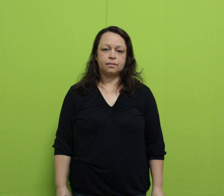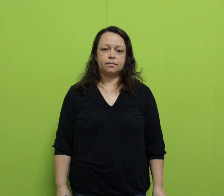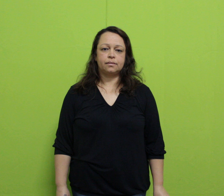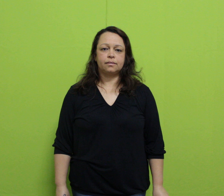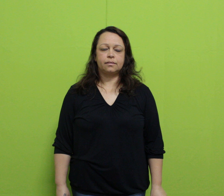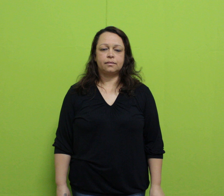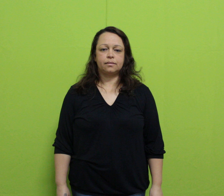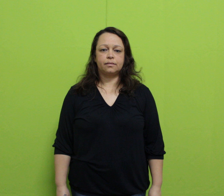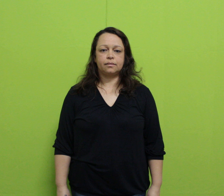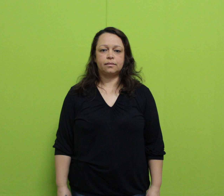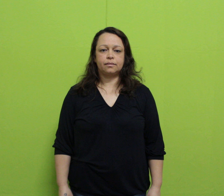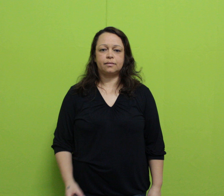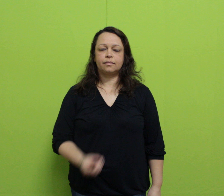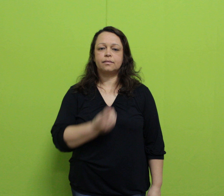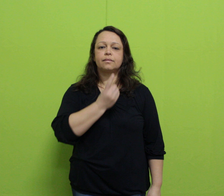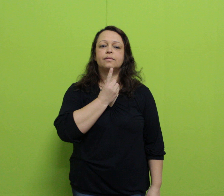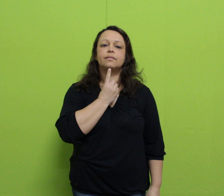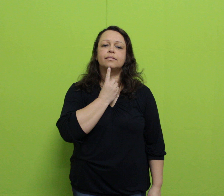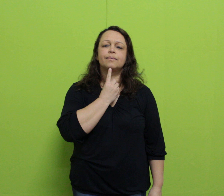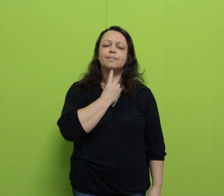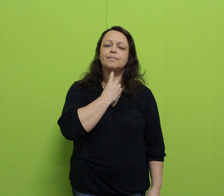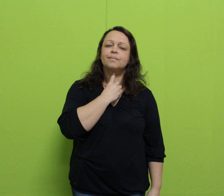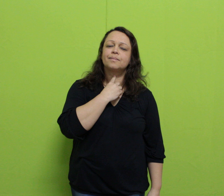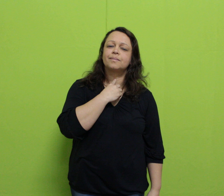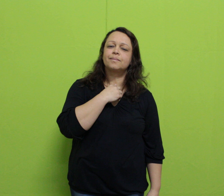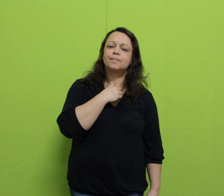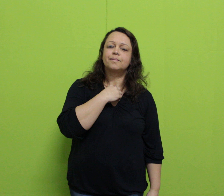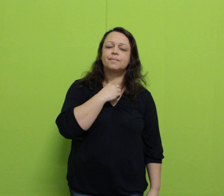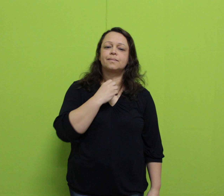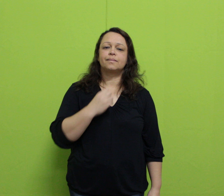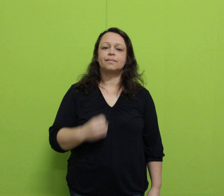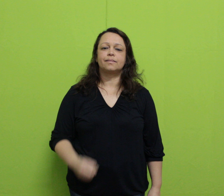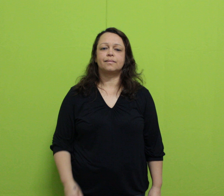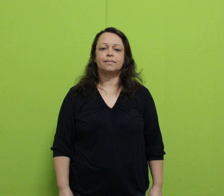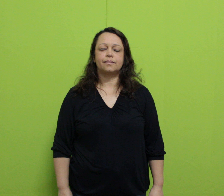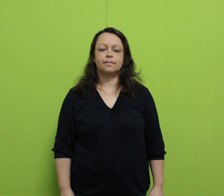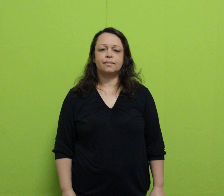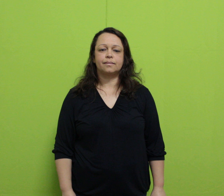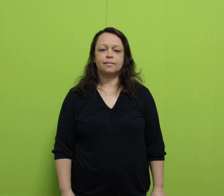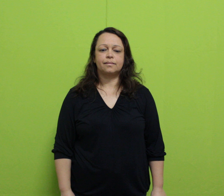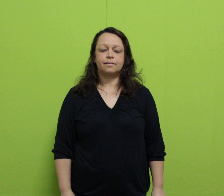vontade